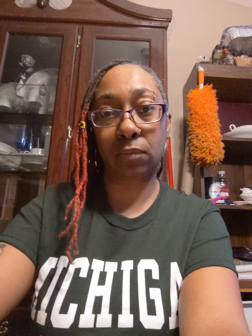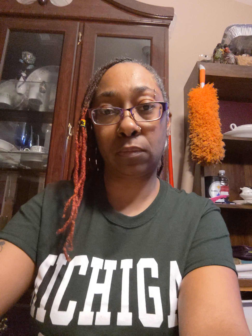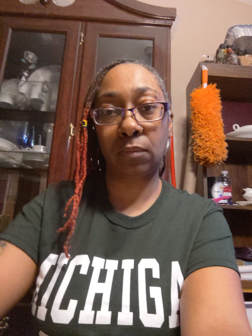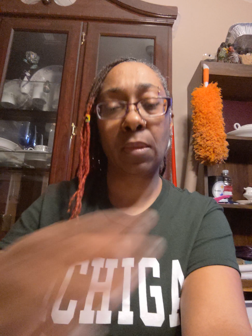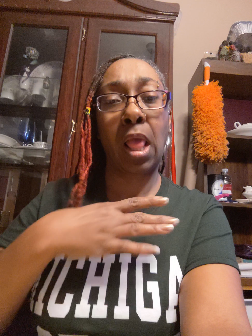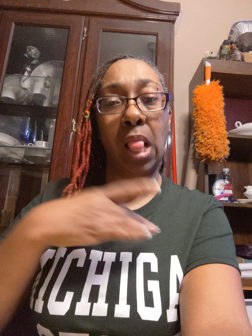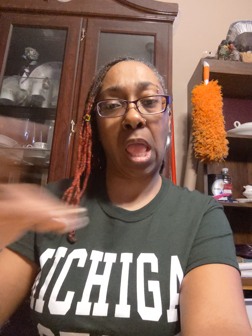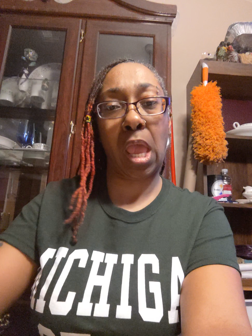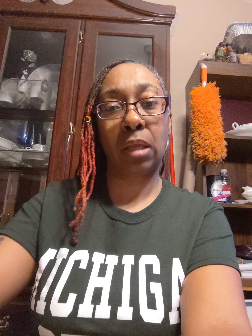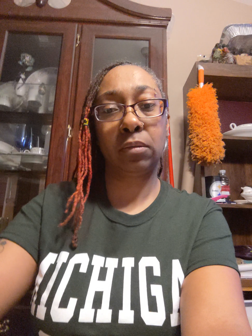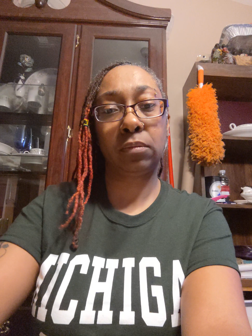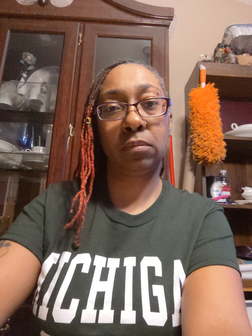like